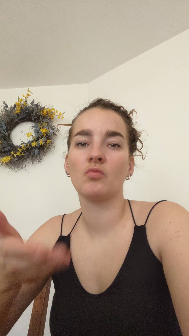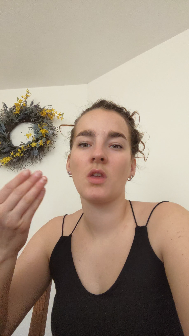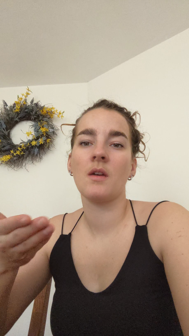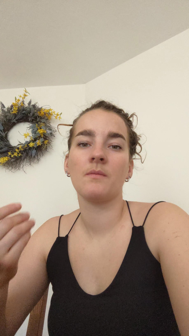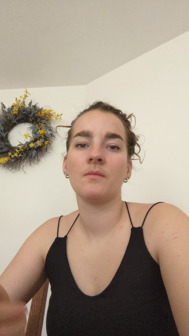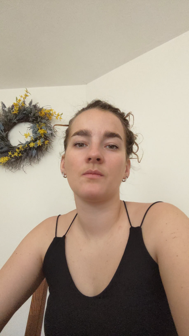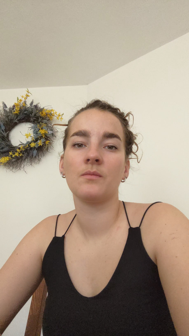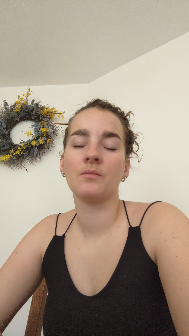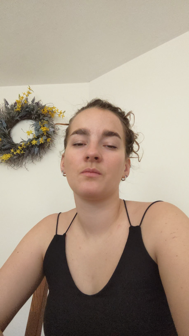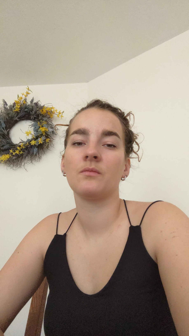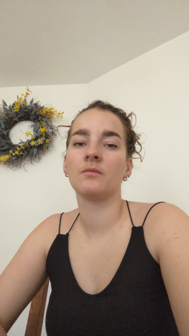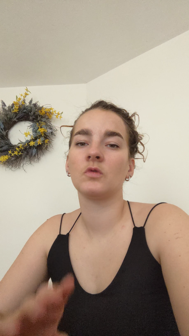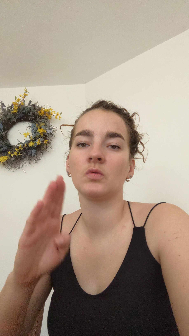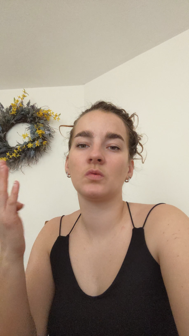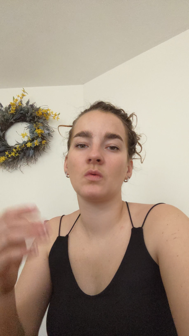door